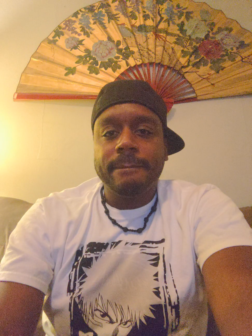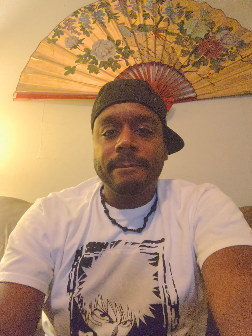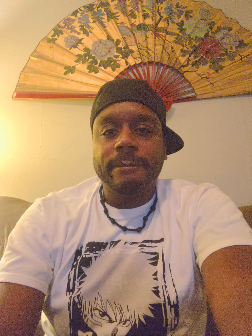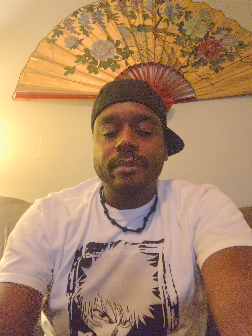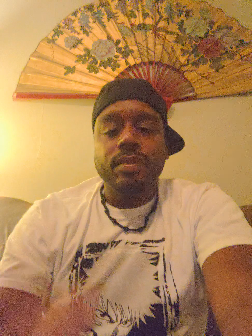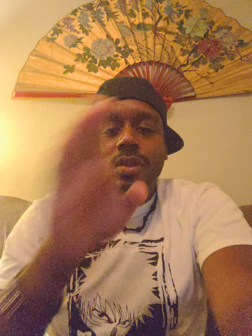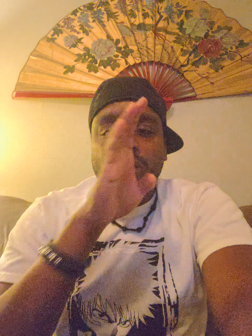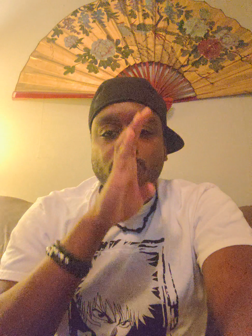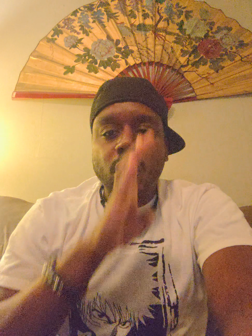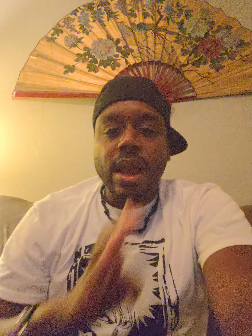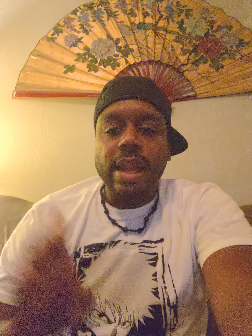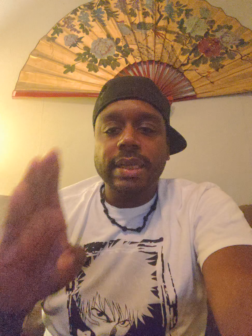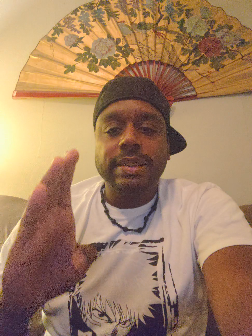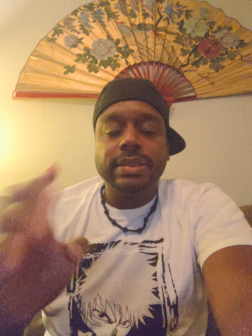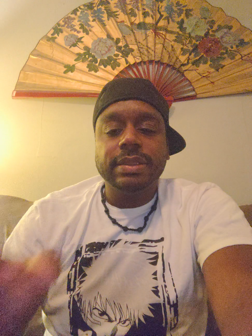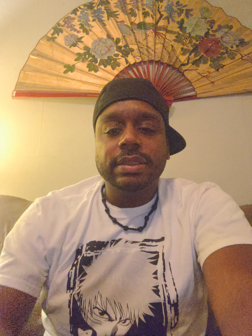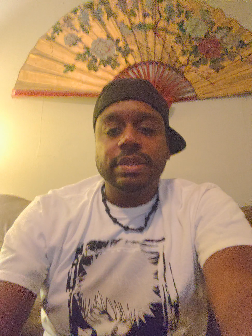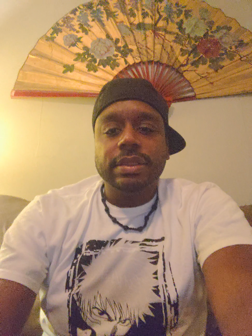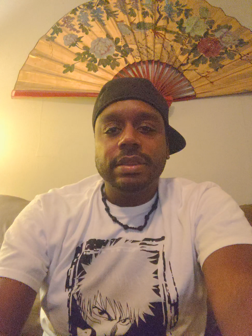quiet